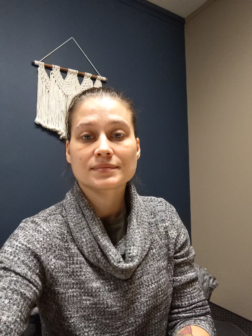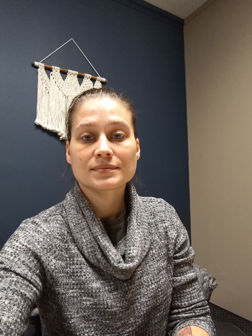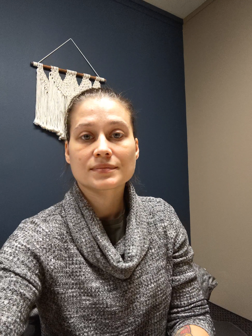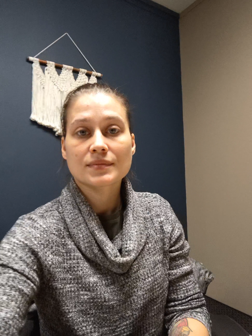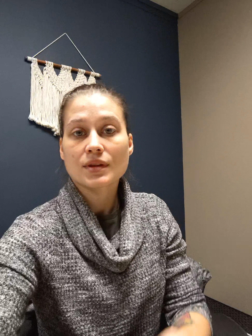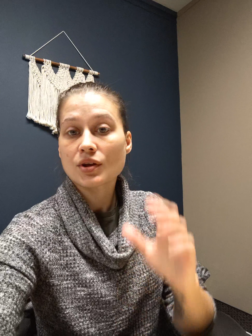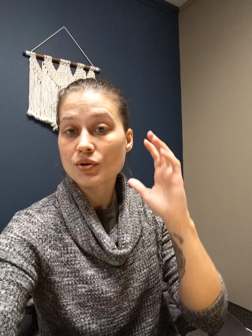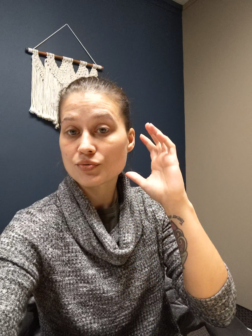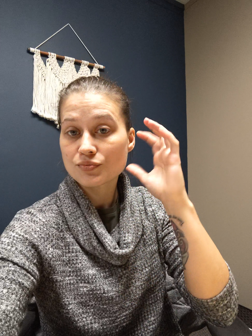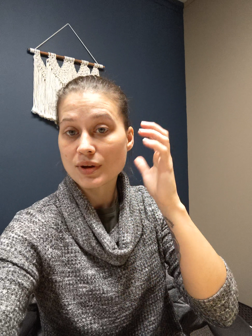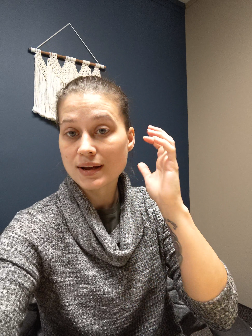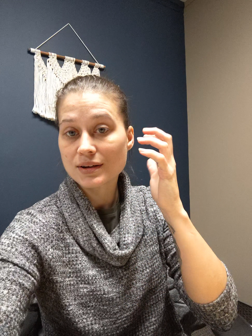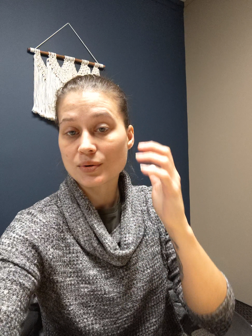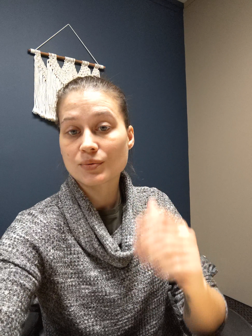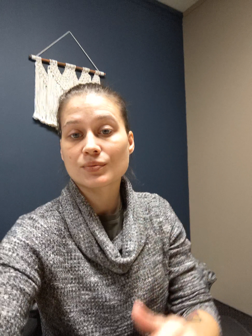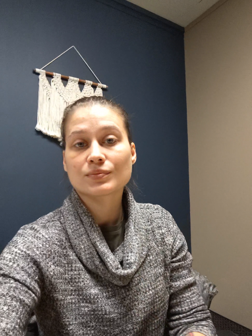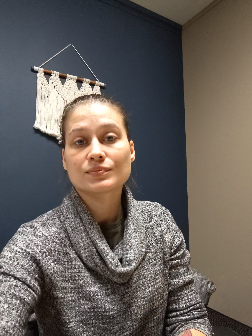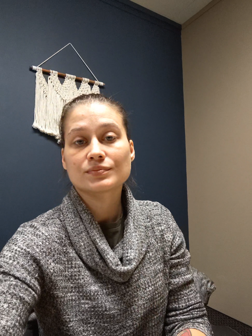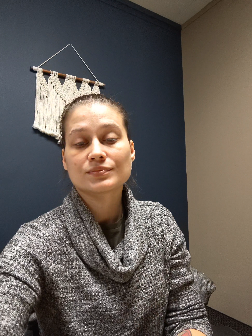radio